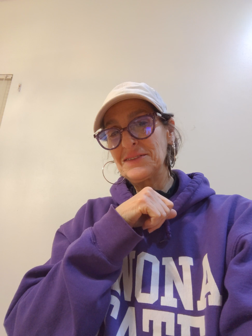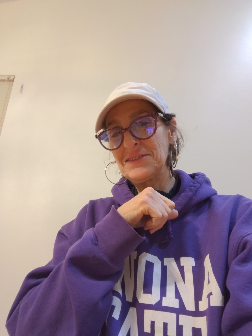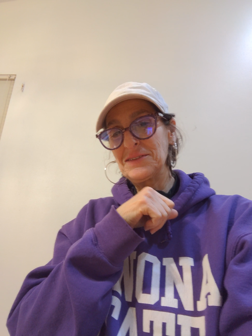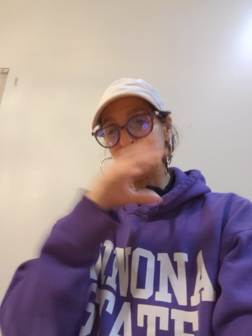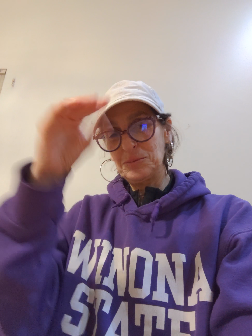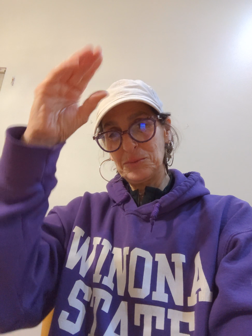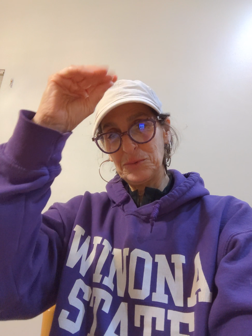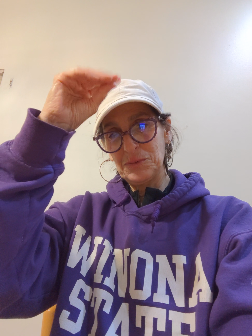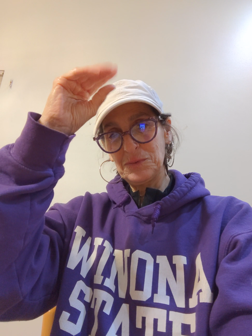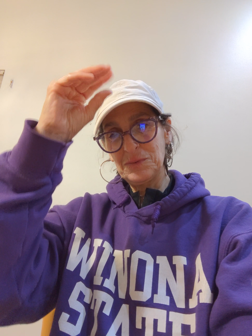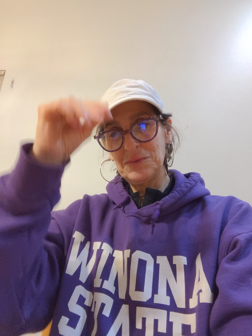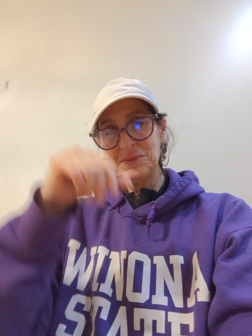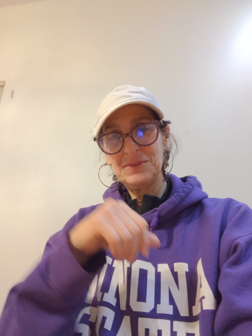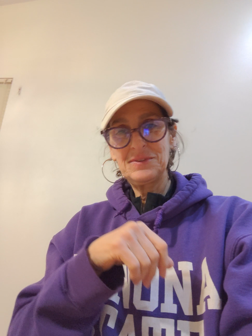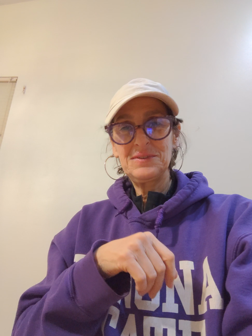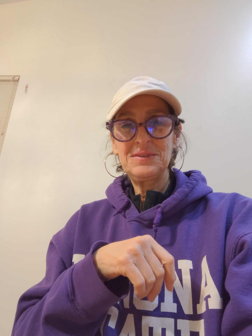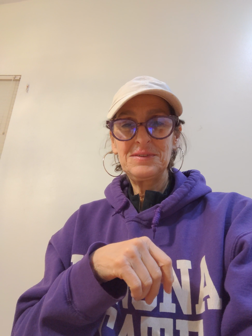boy